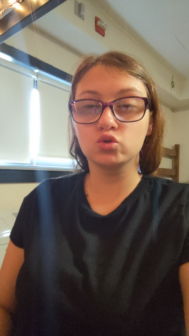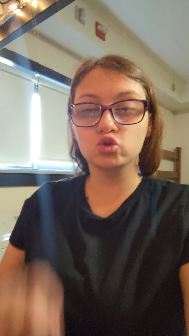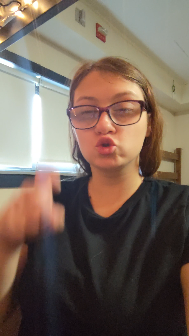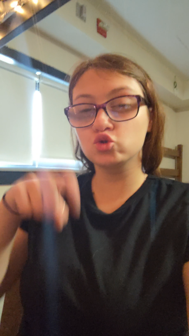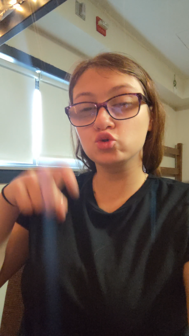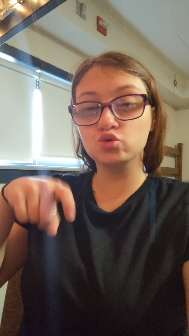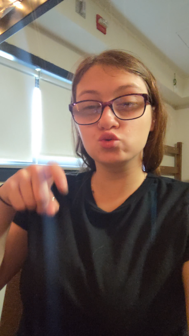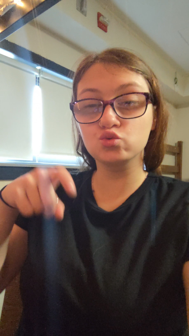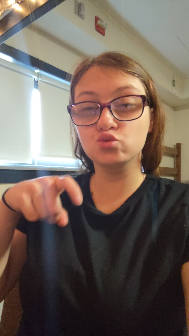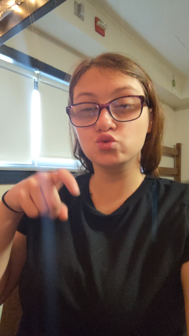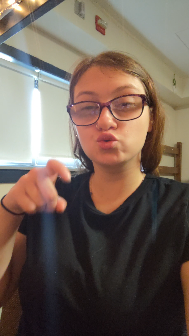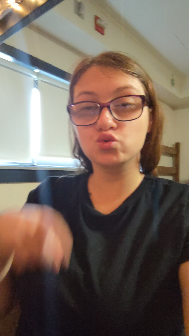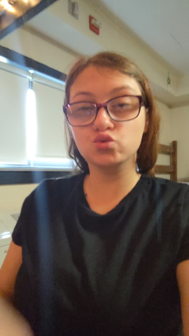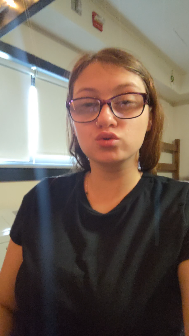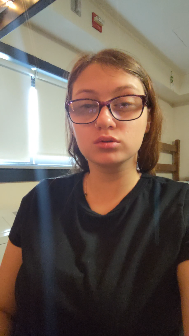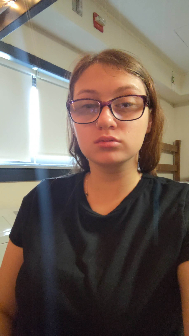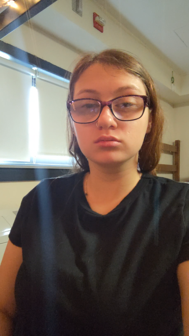should